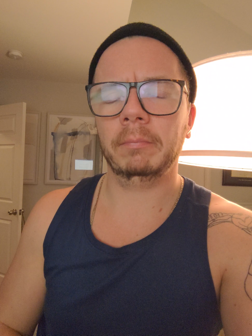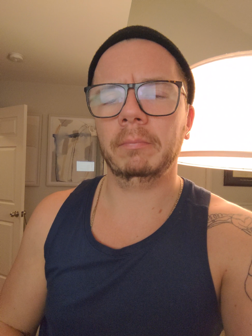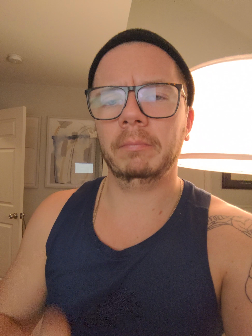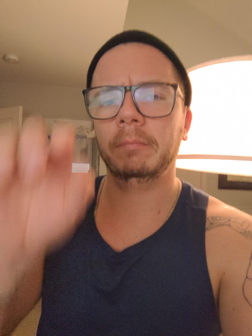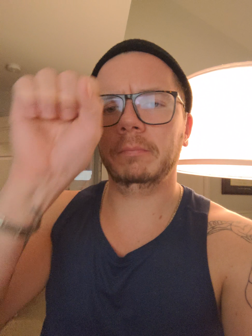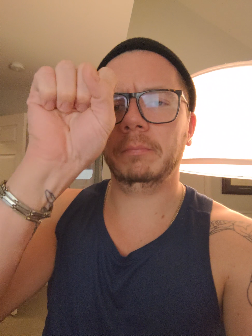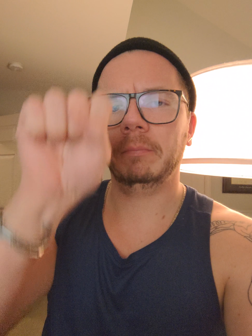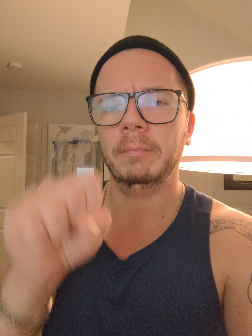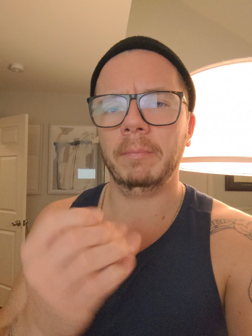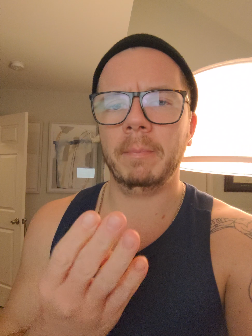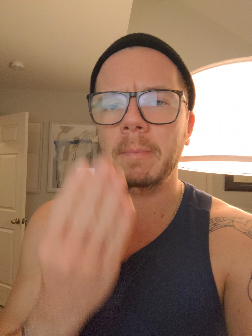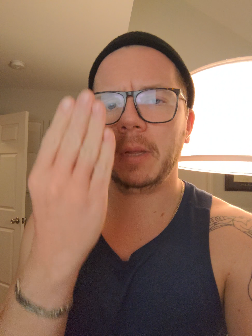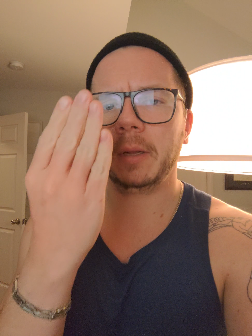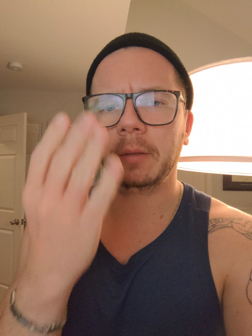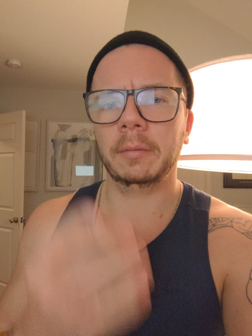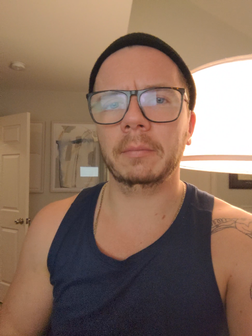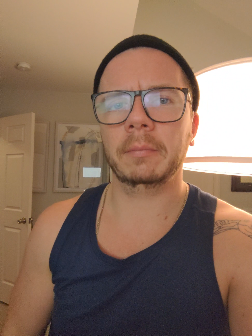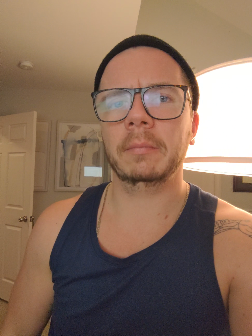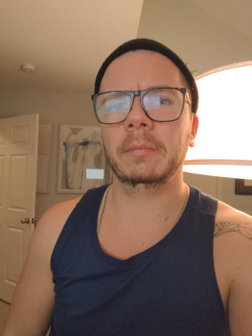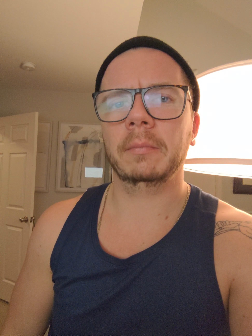mitten